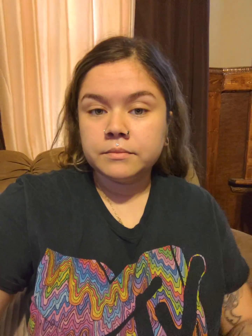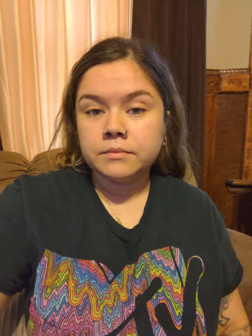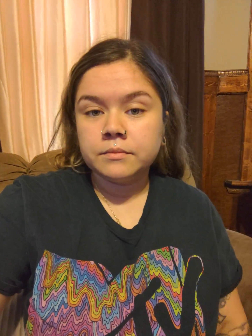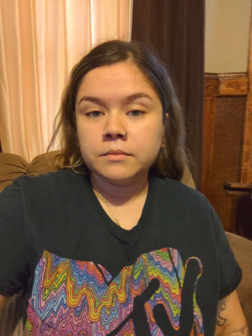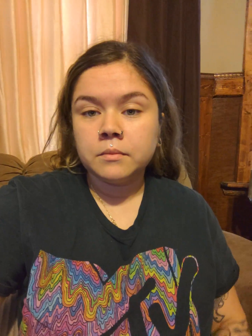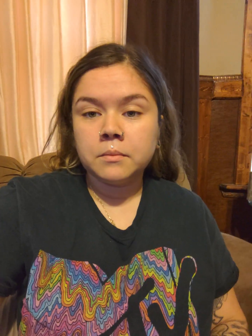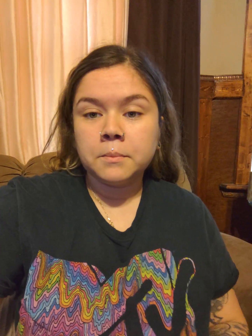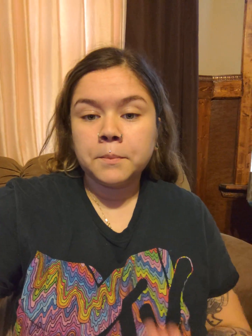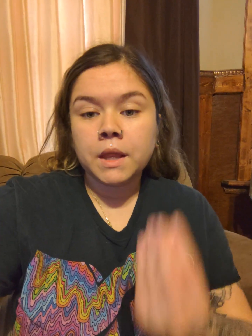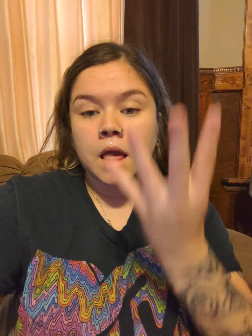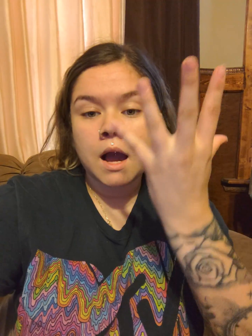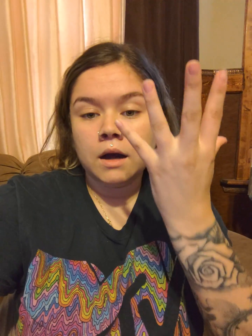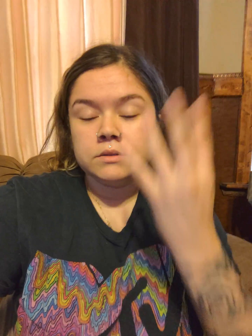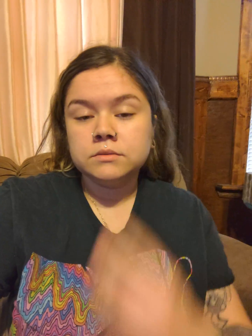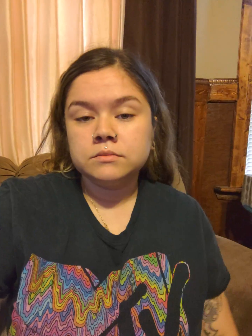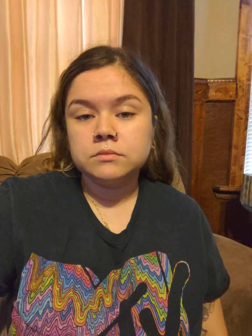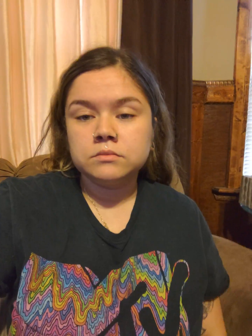plants